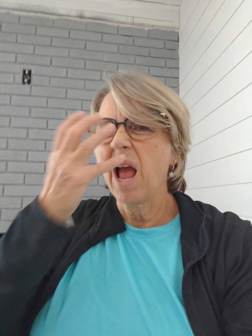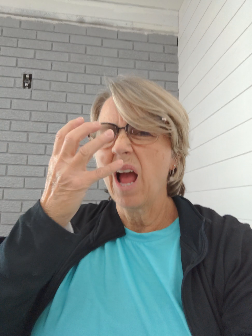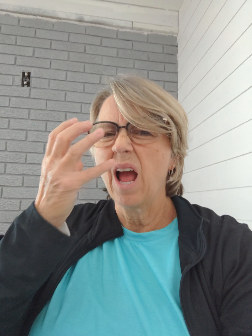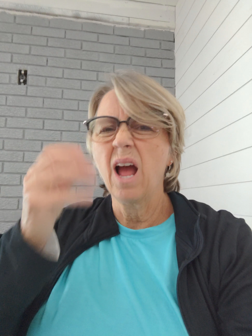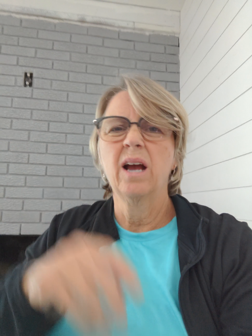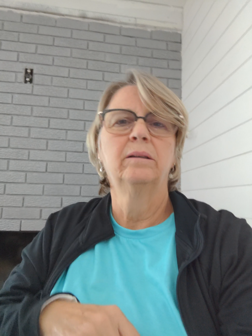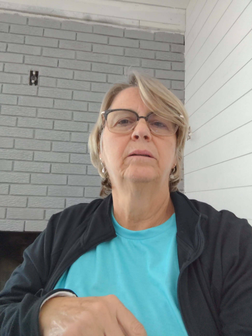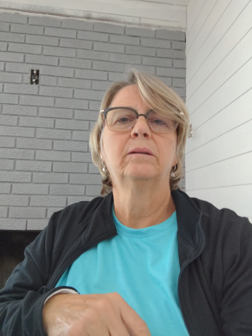mad